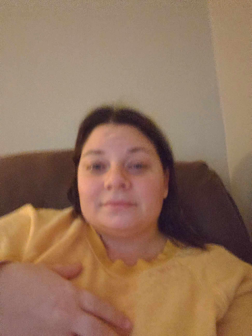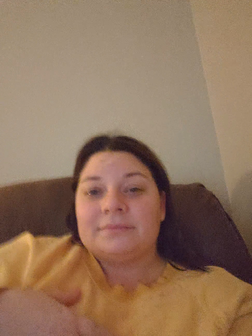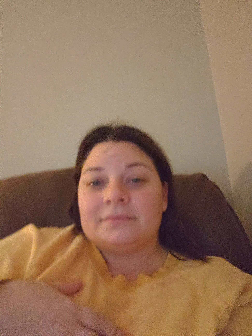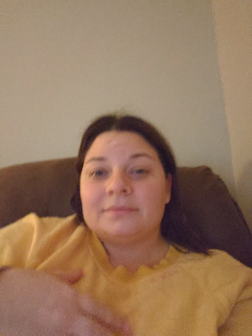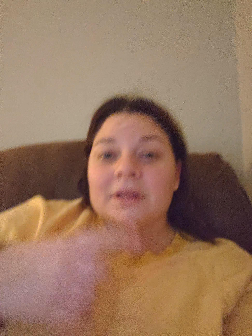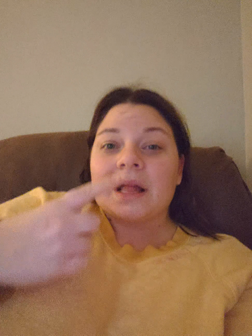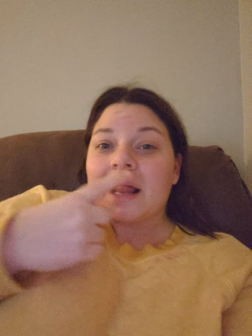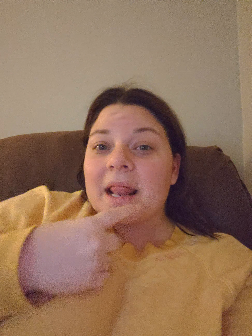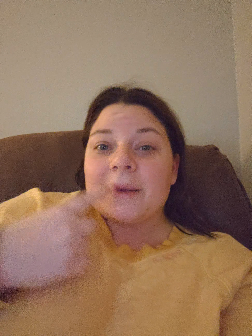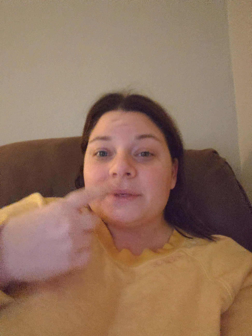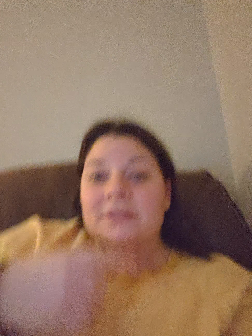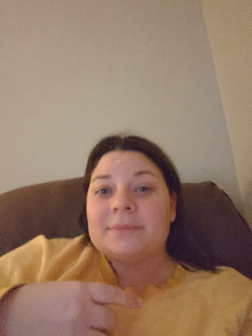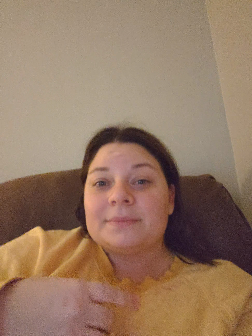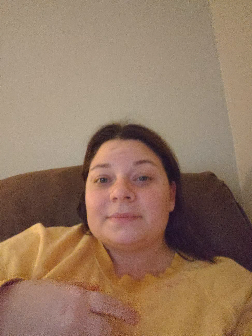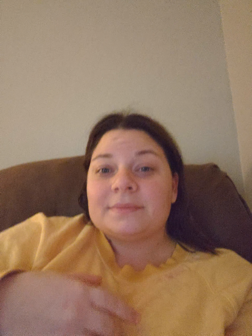lips